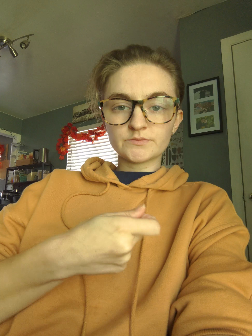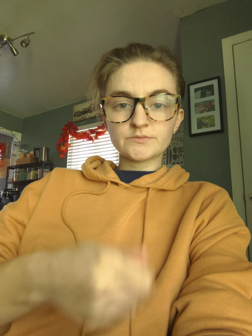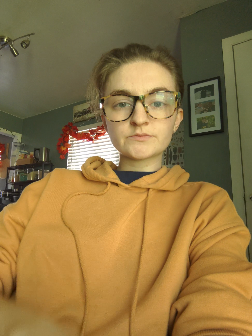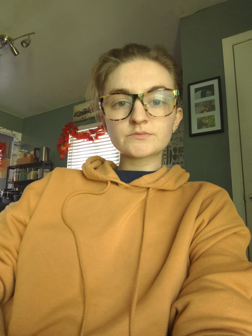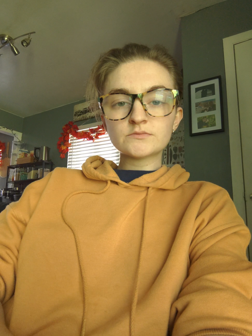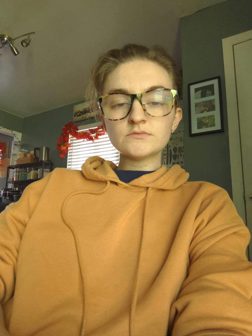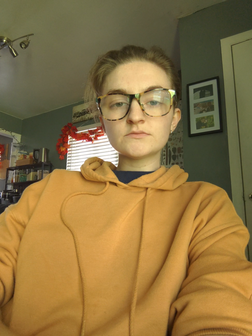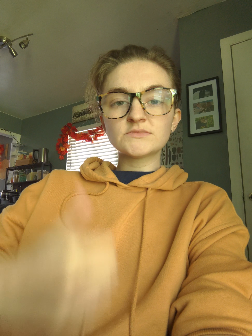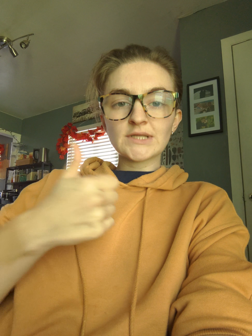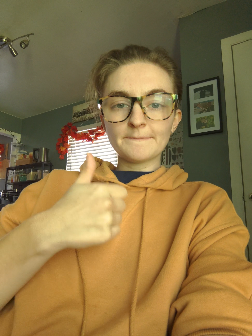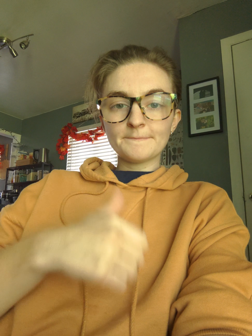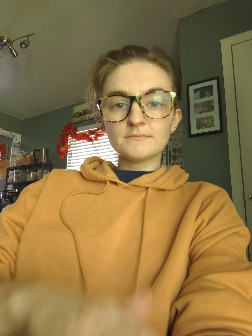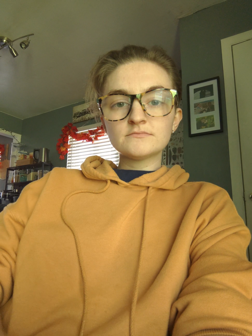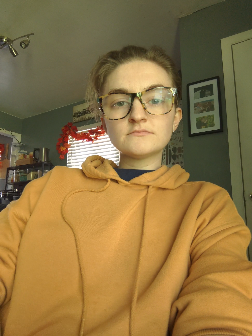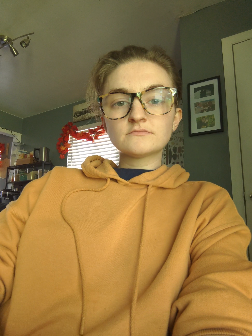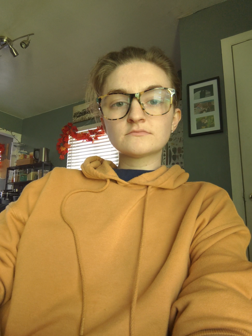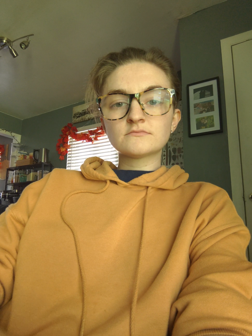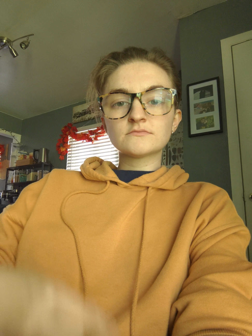game